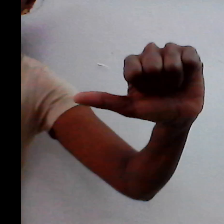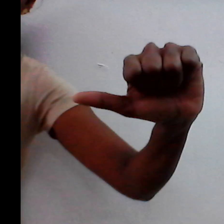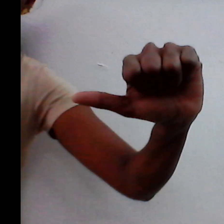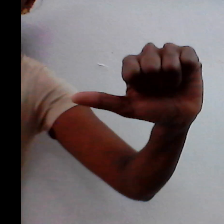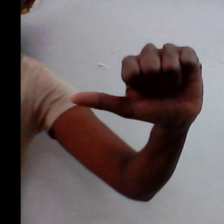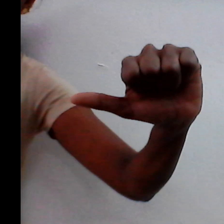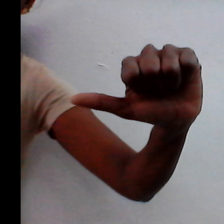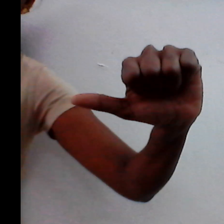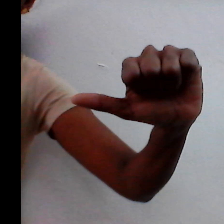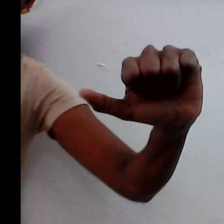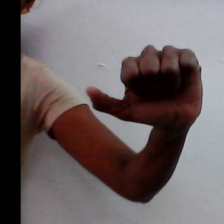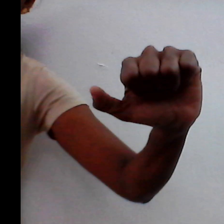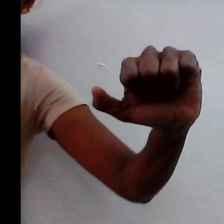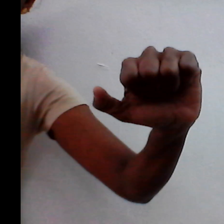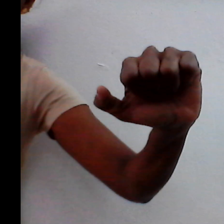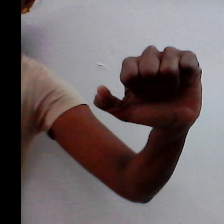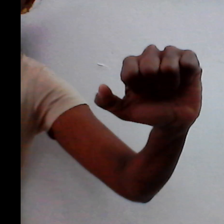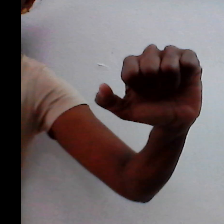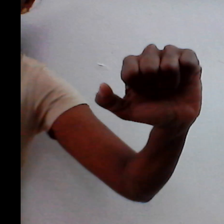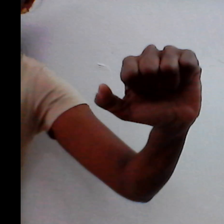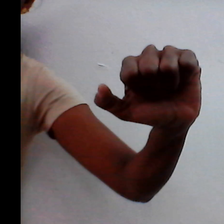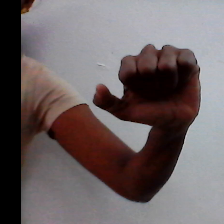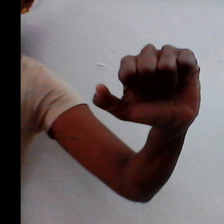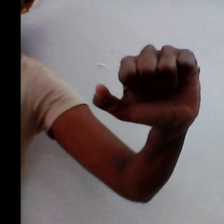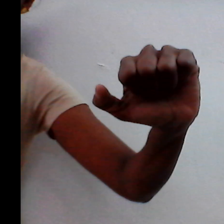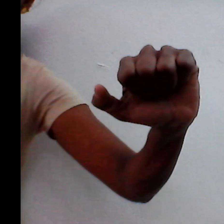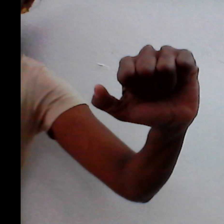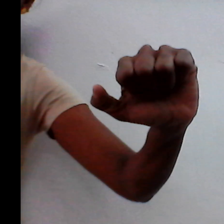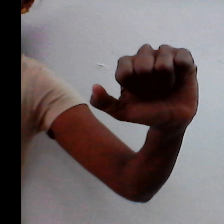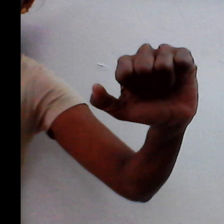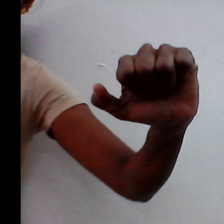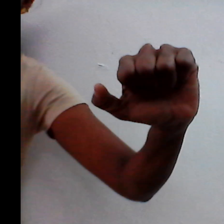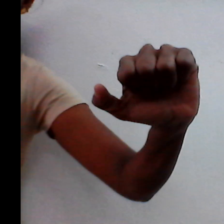ഏ